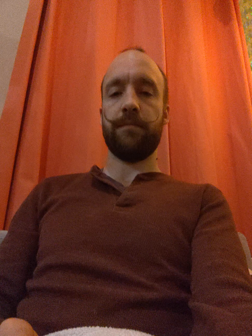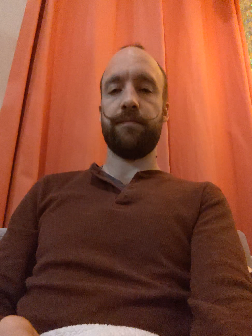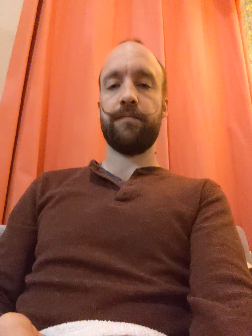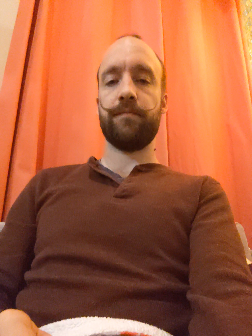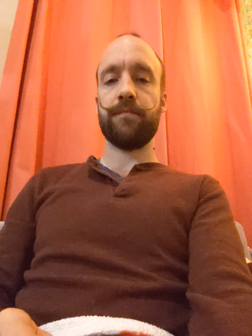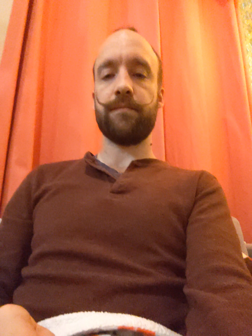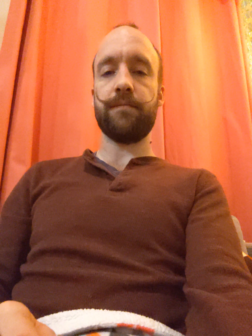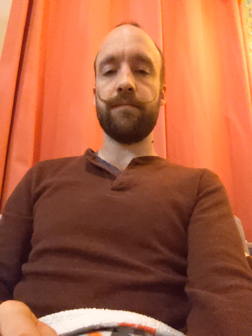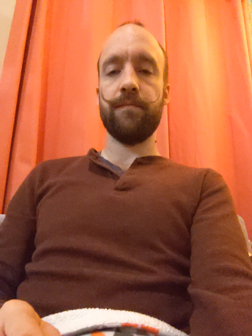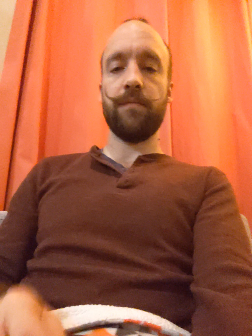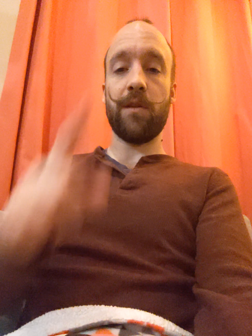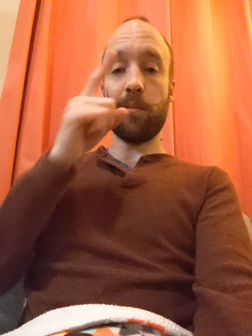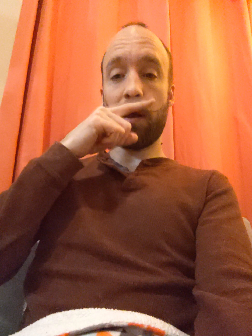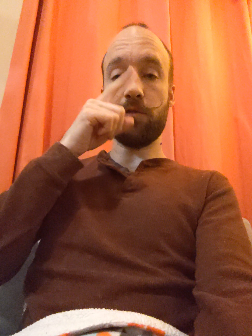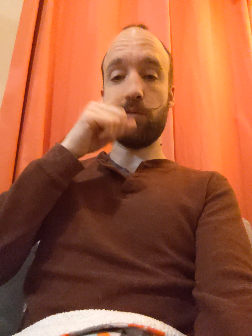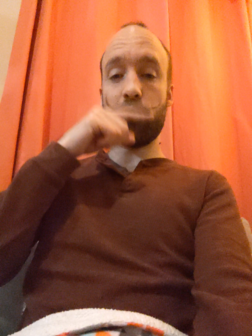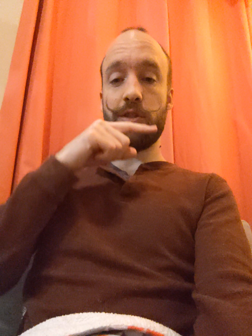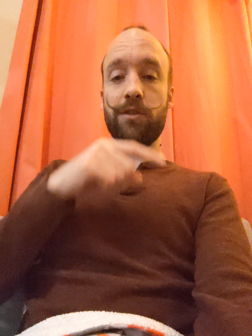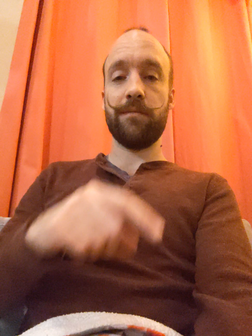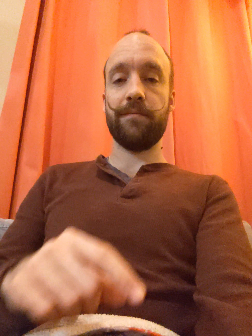mouse